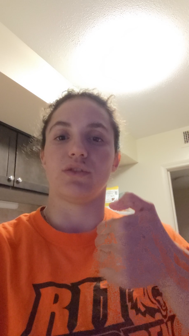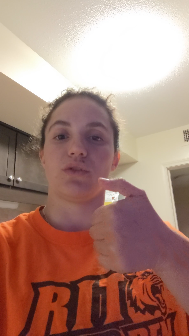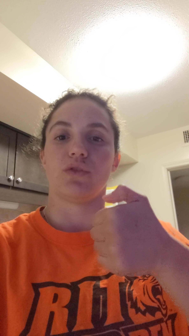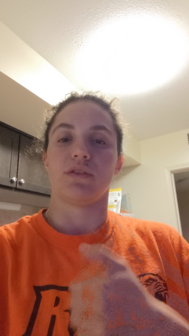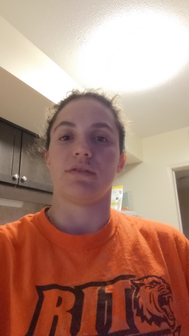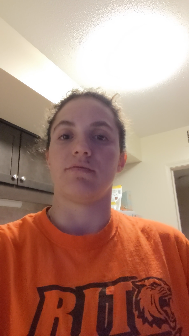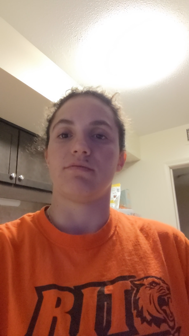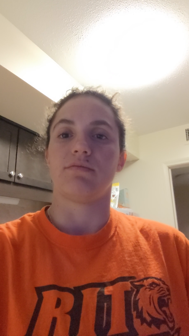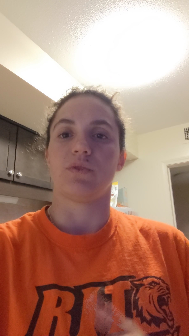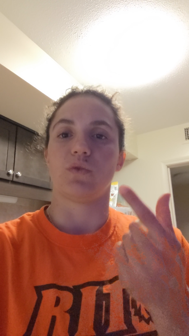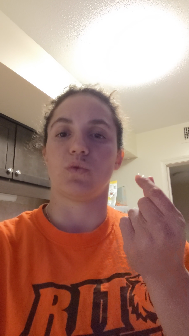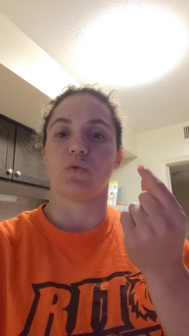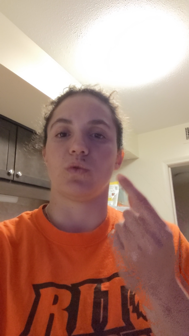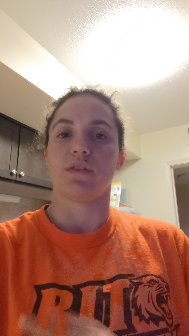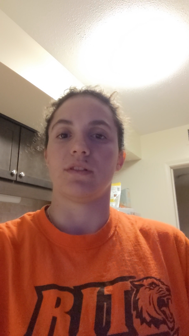do